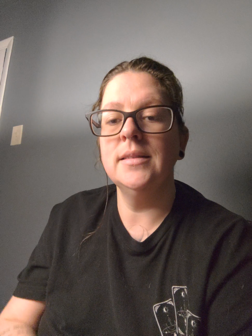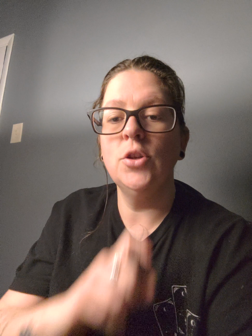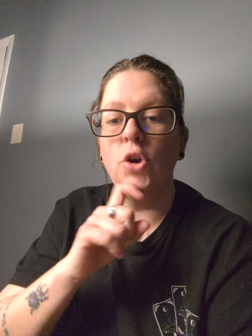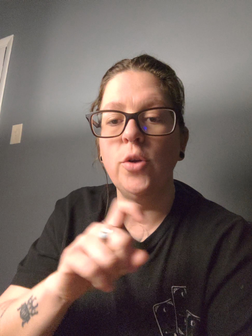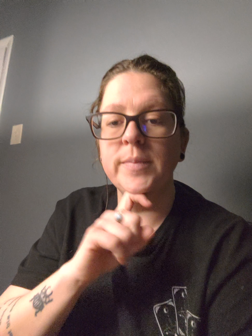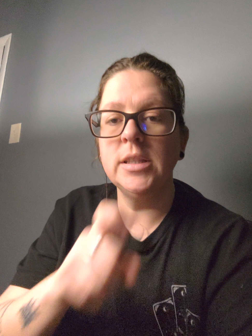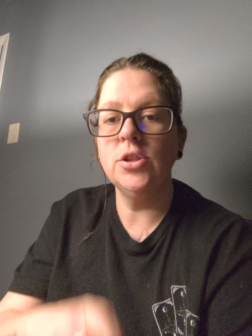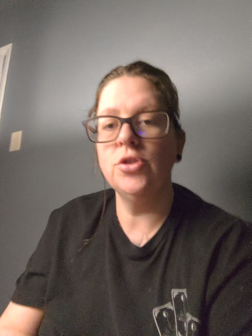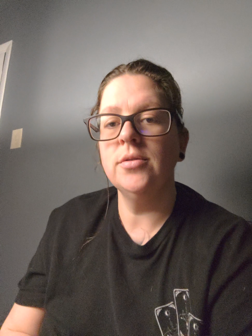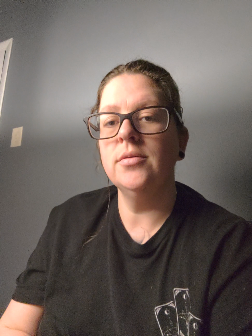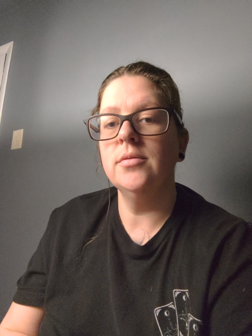garbage